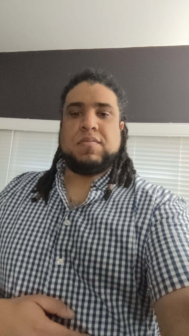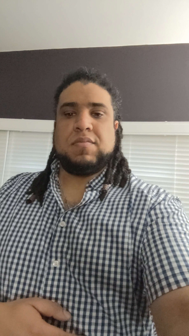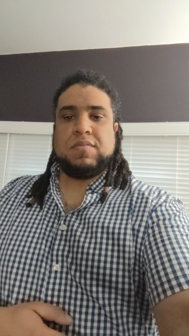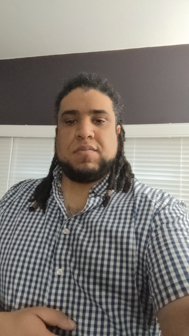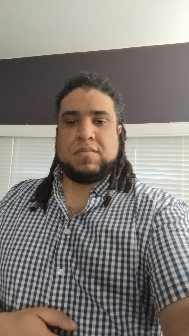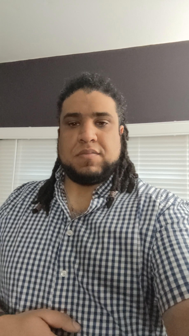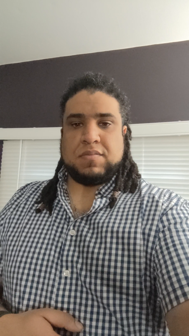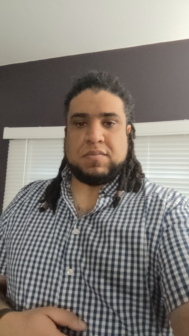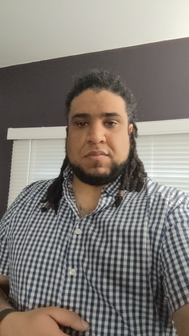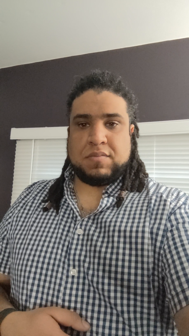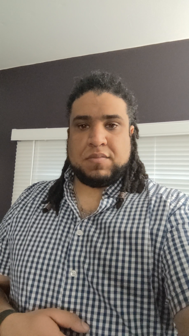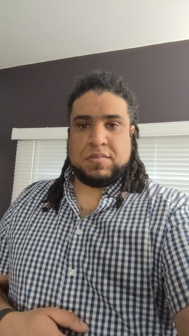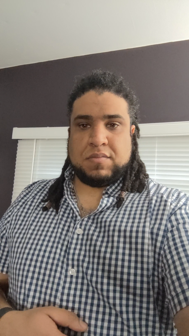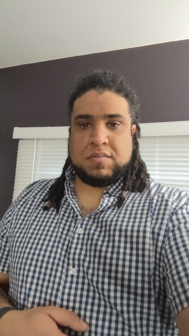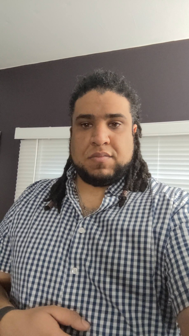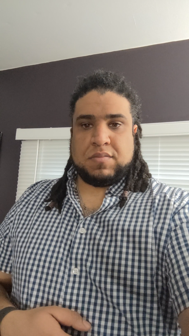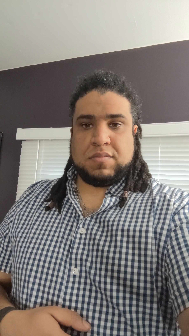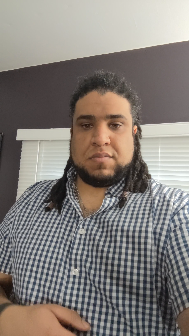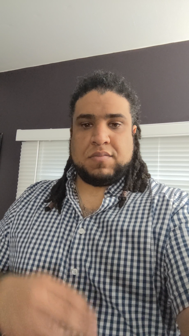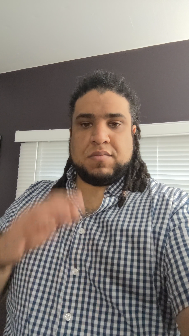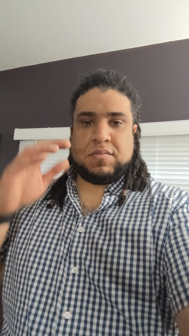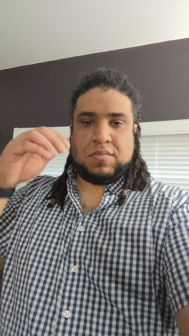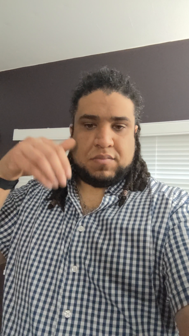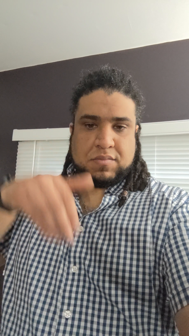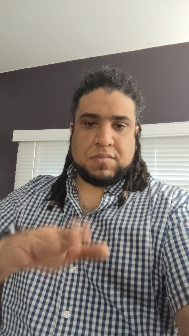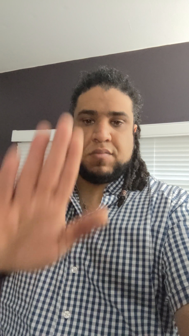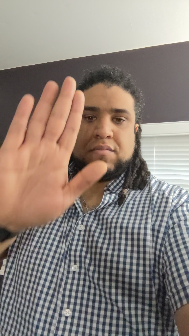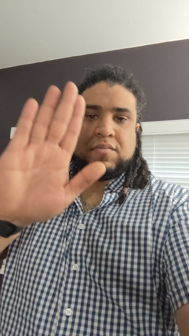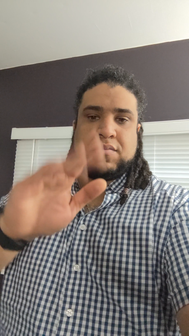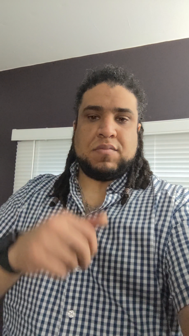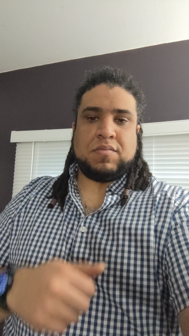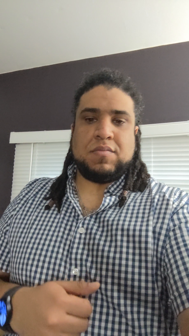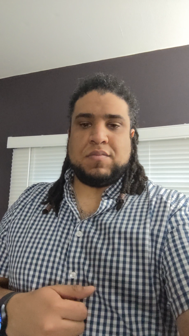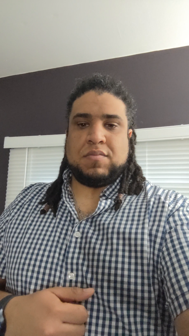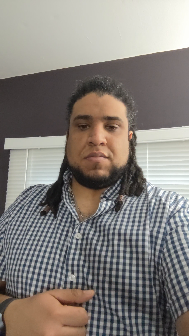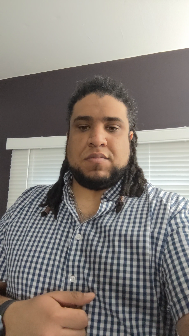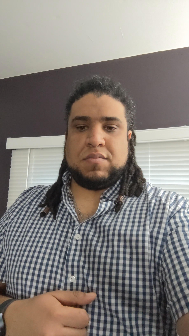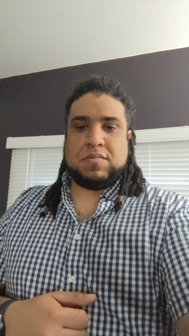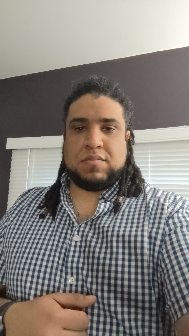enter